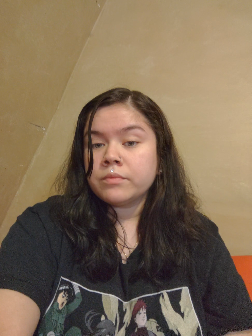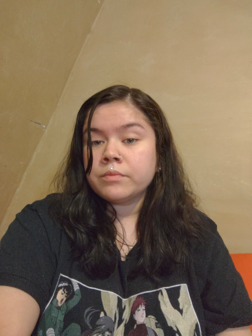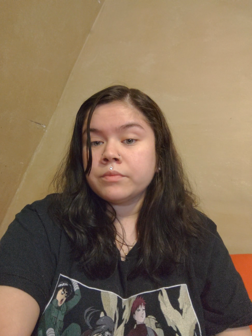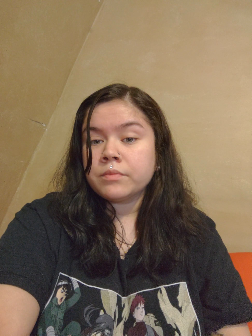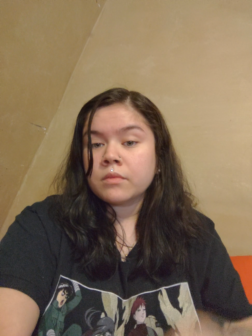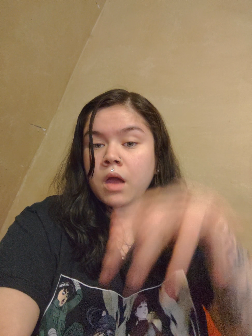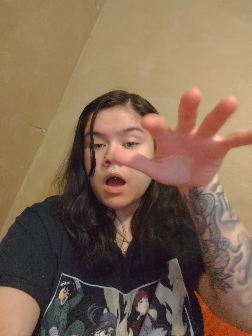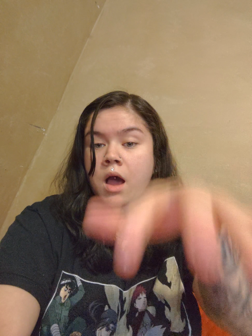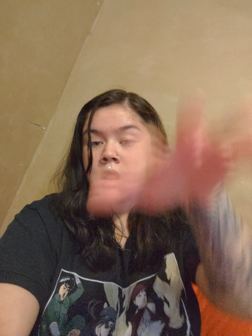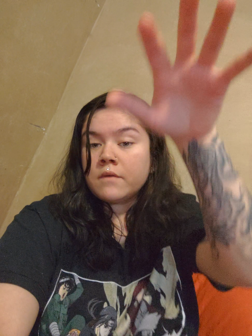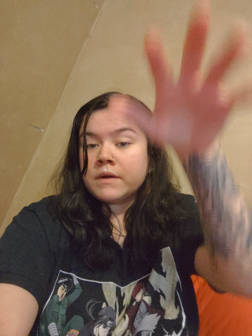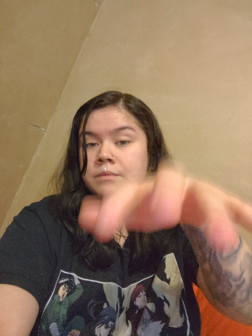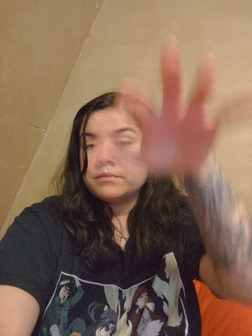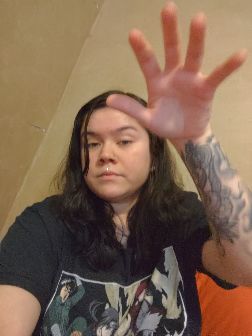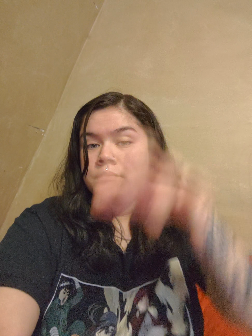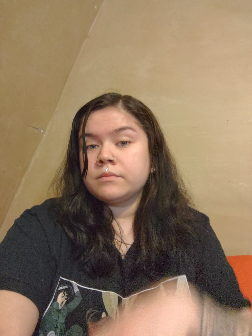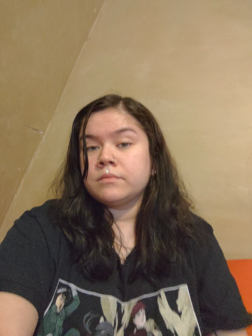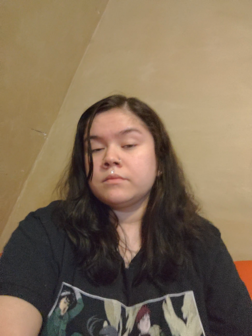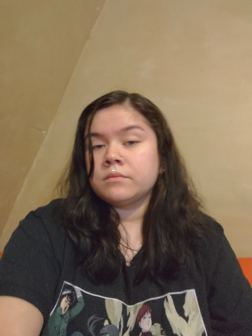alligator